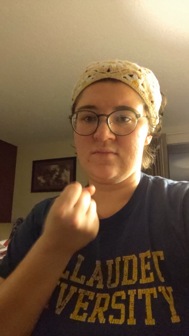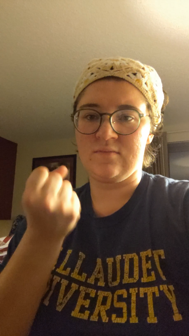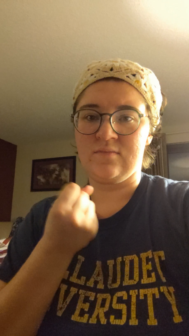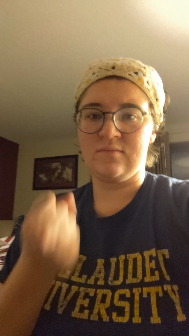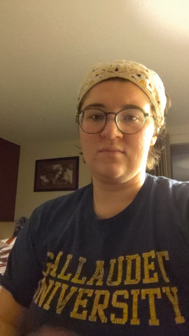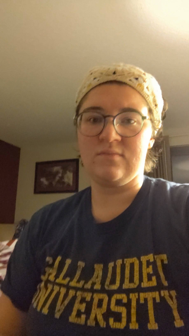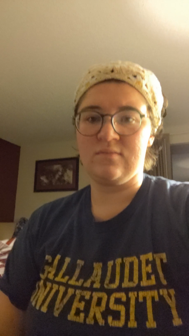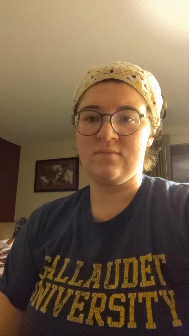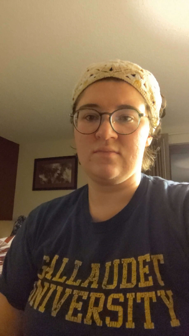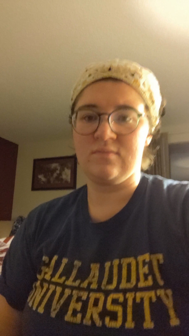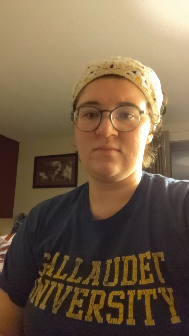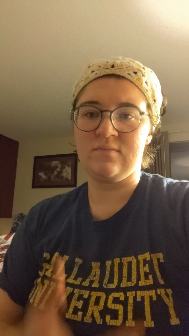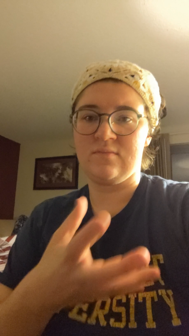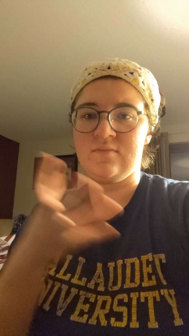much